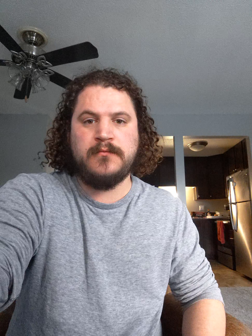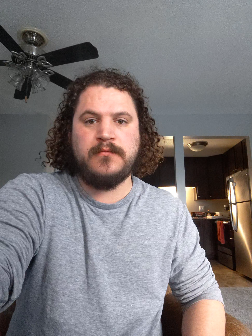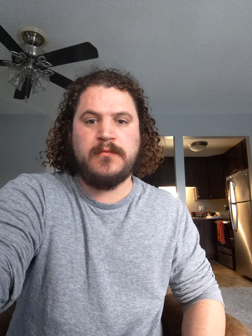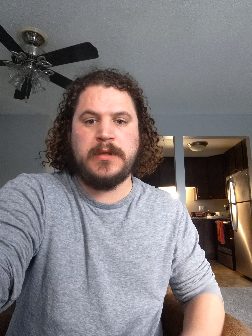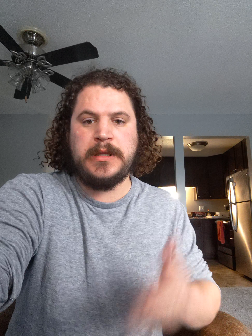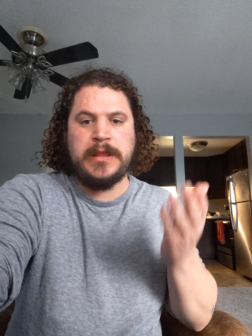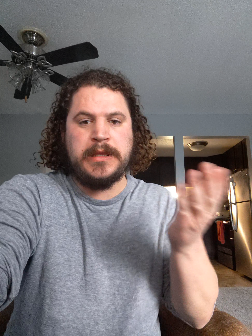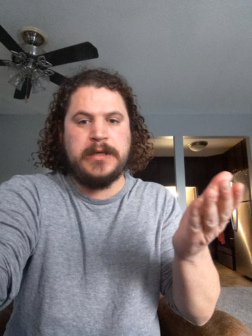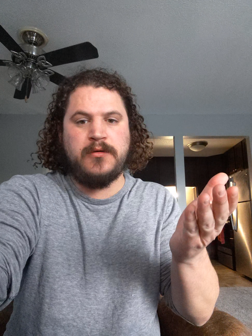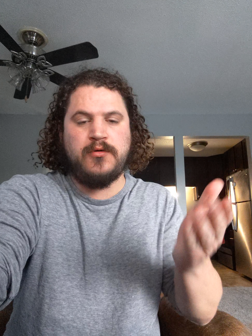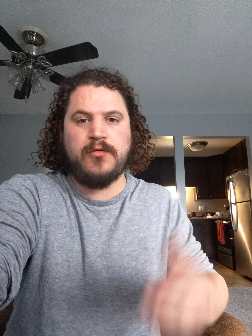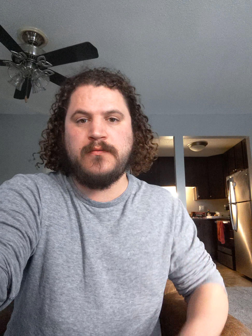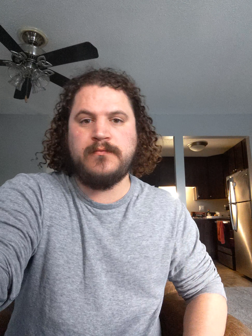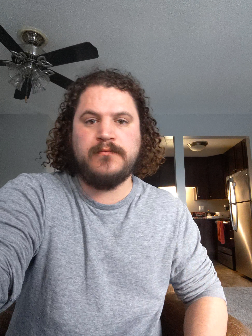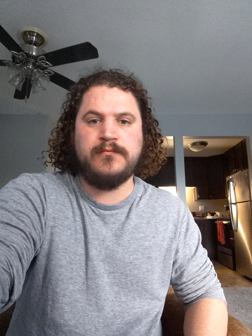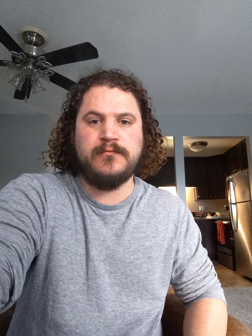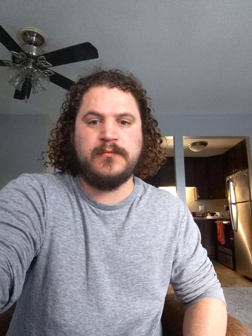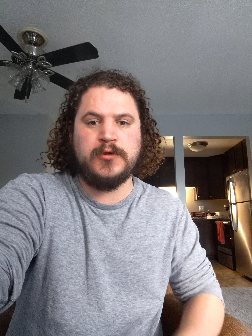there